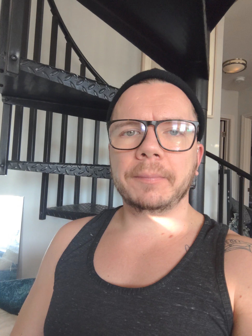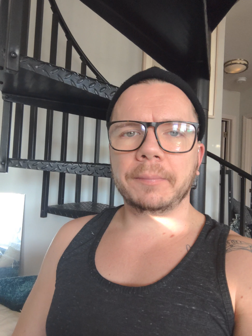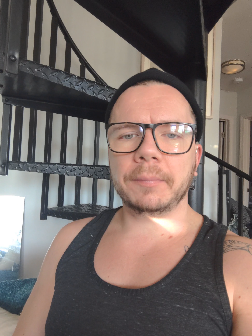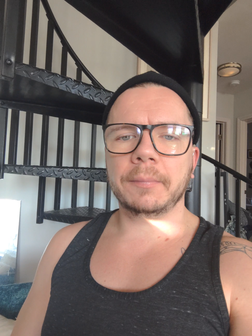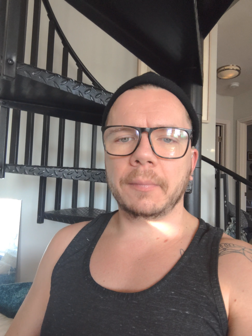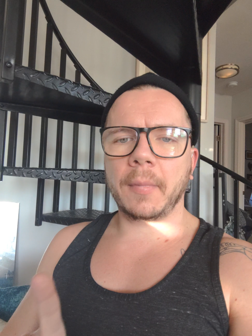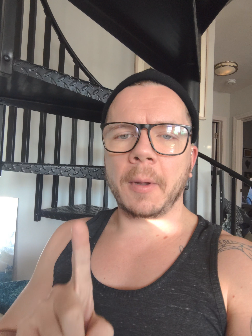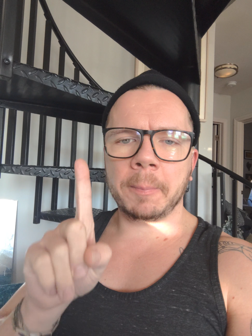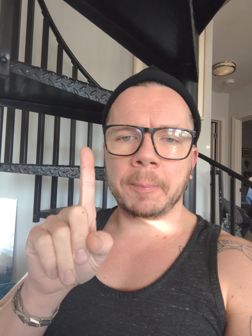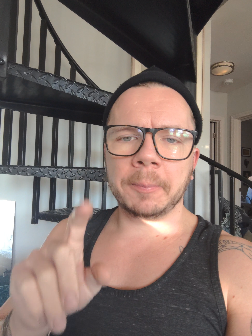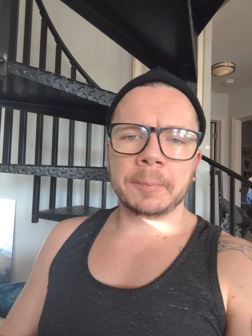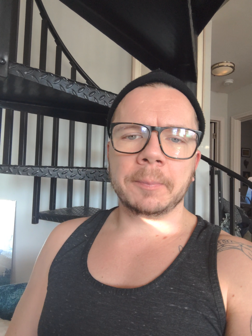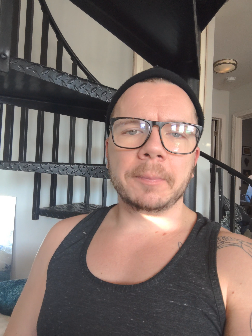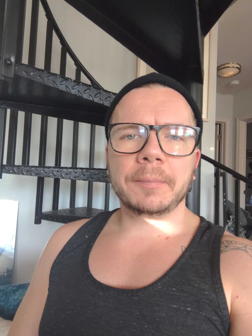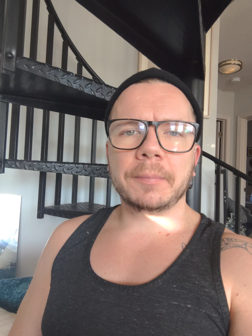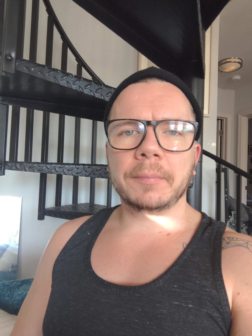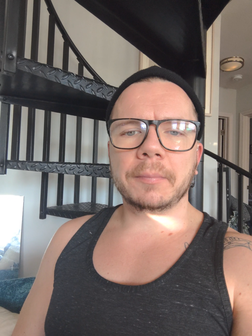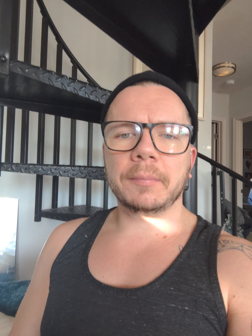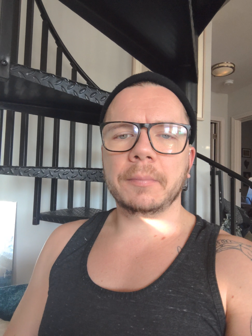up